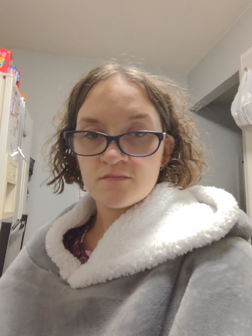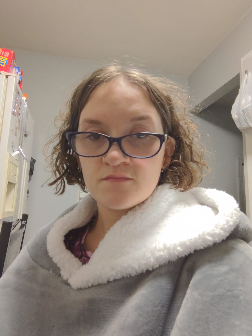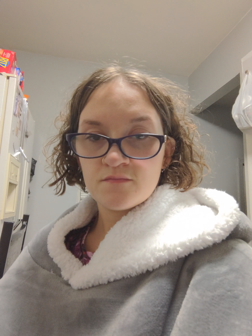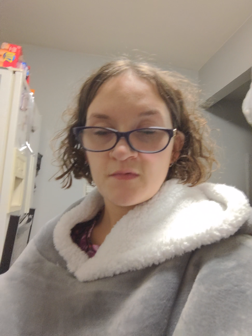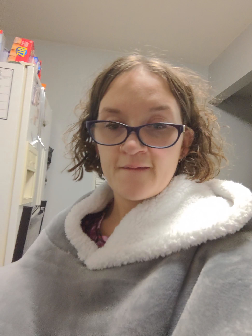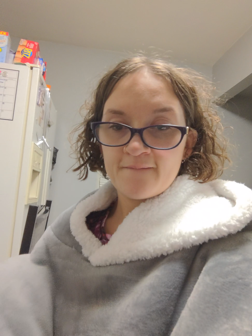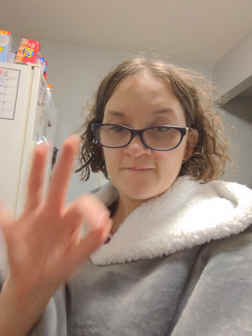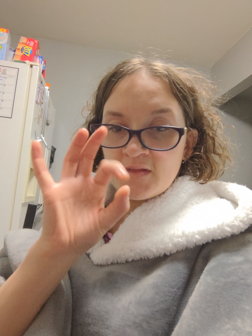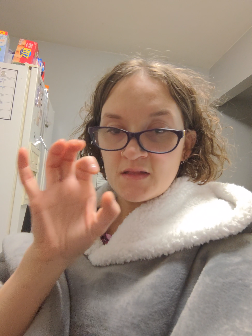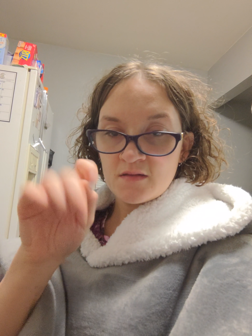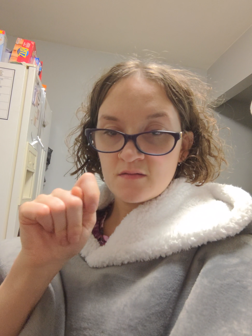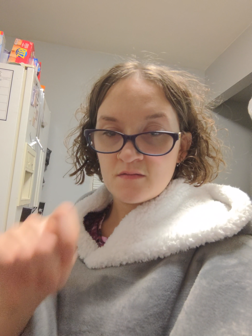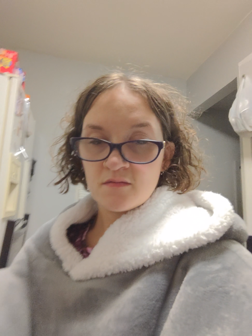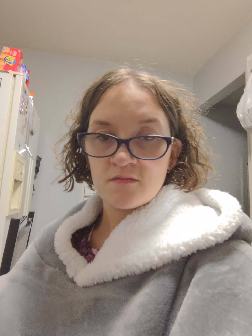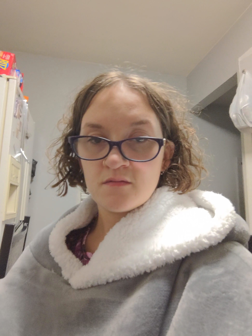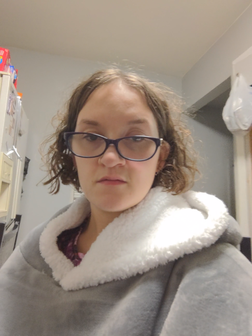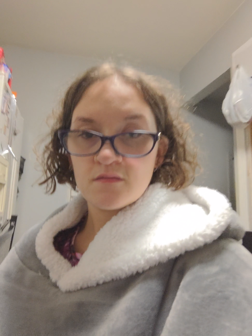feet